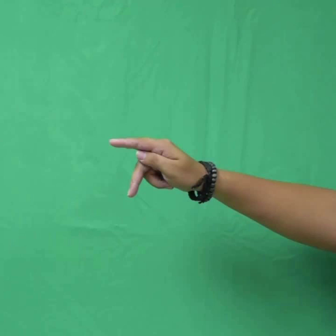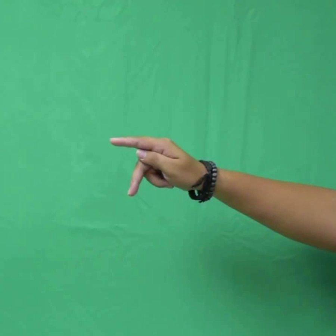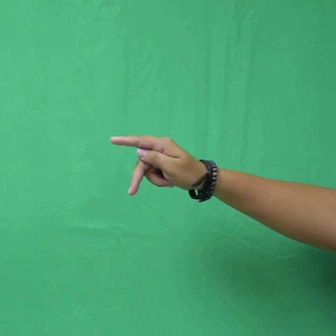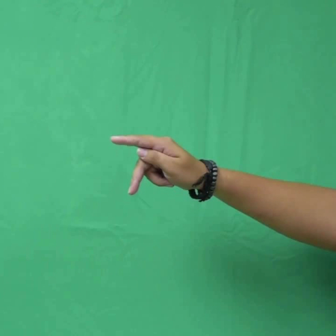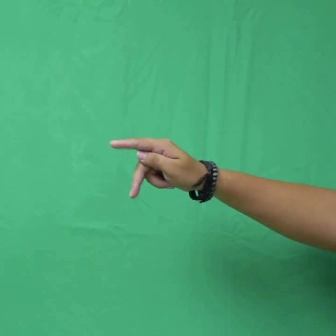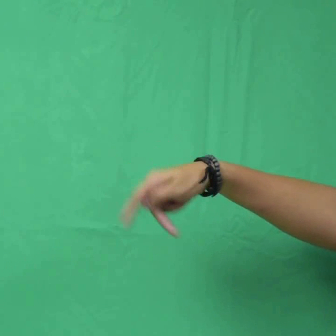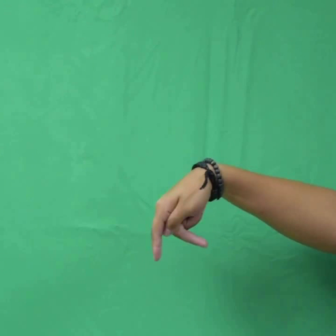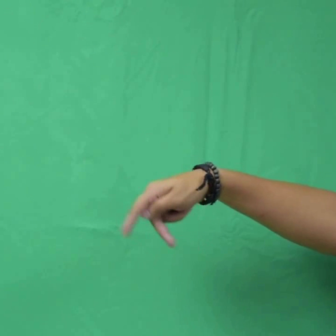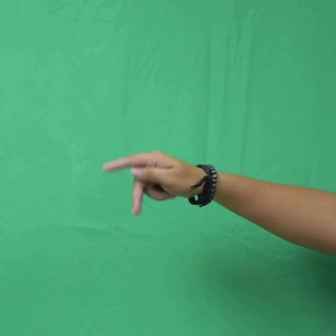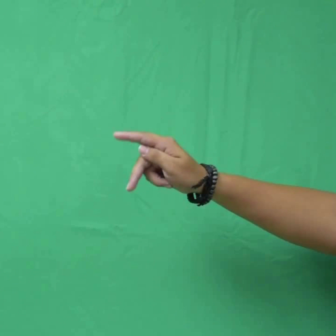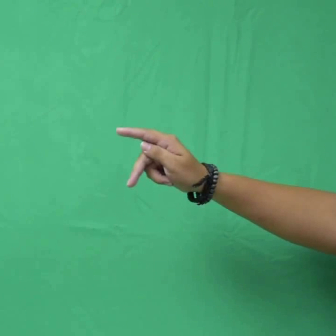K